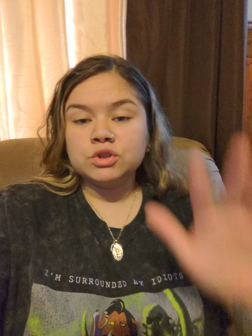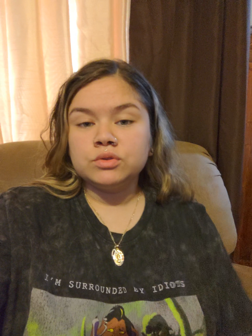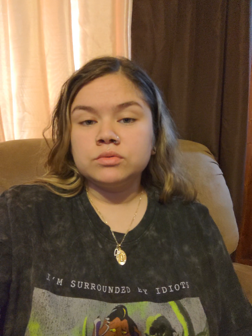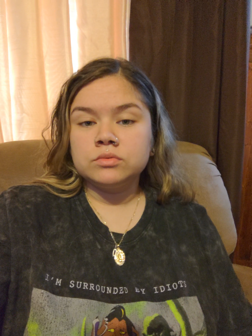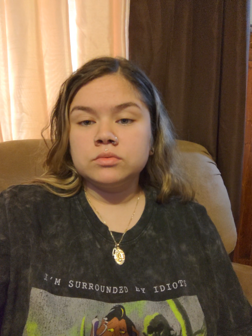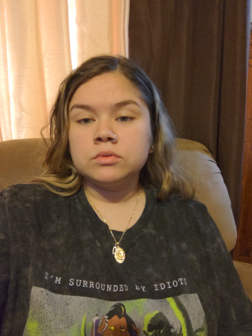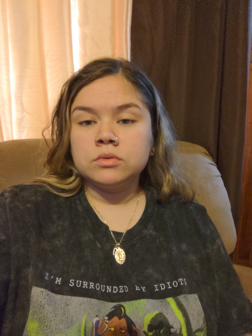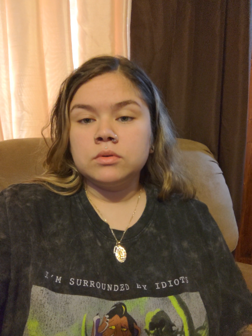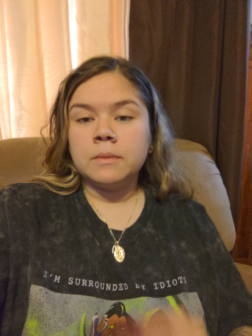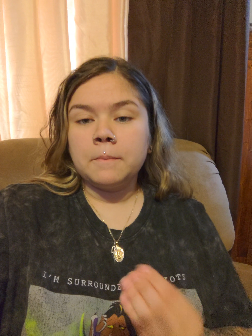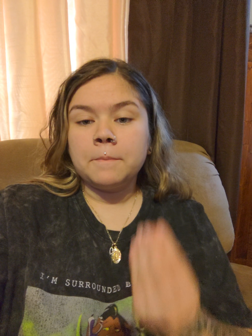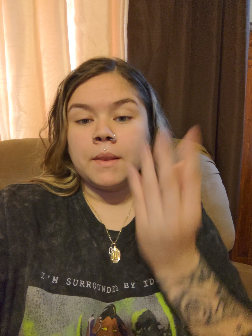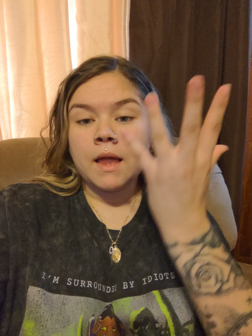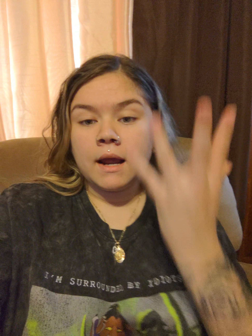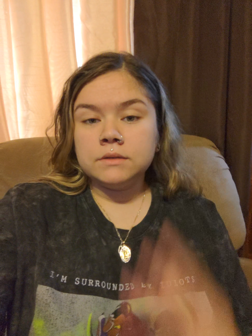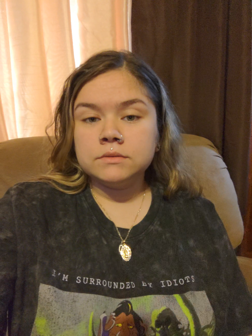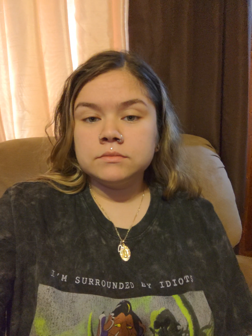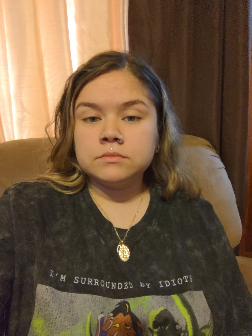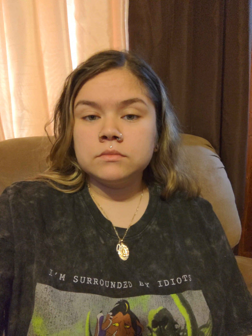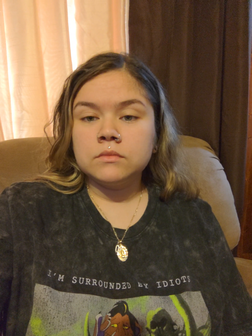plants